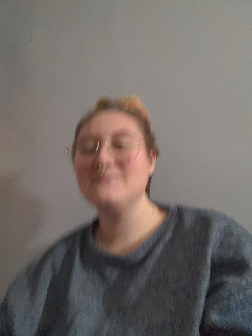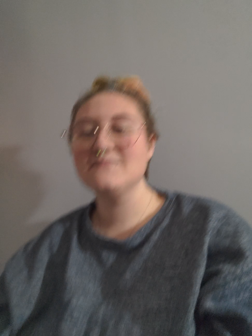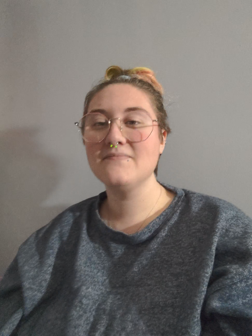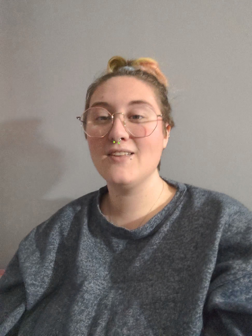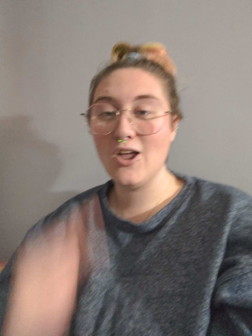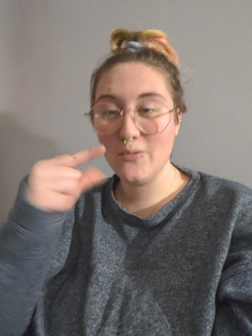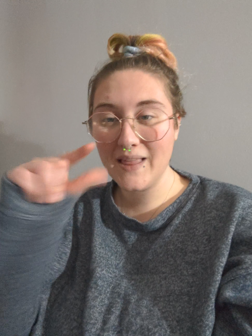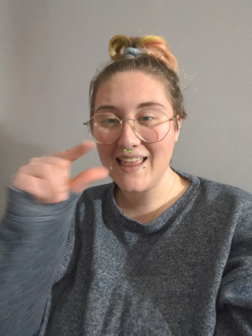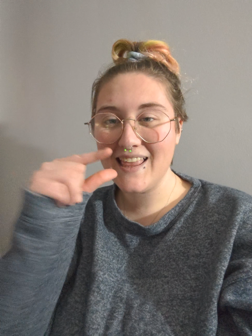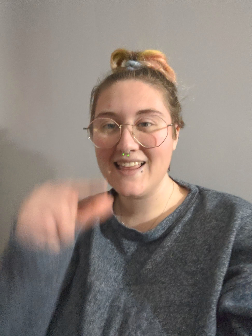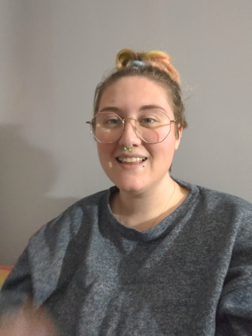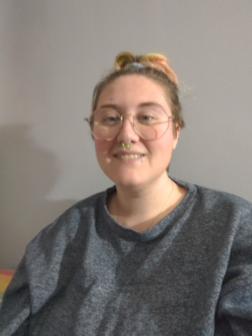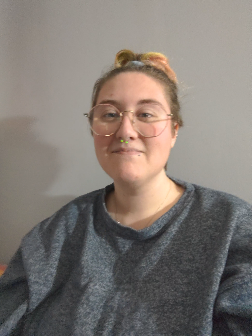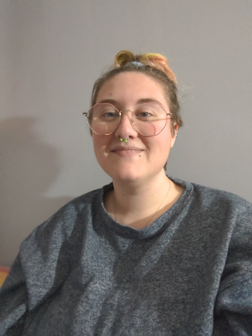green